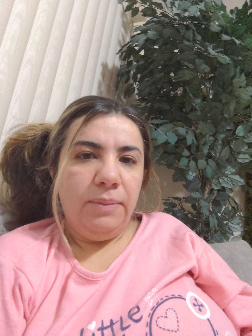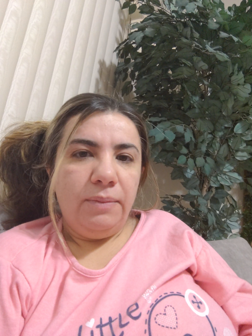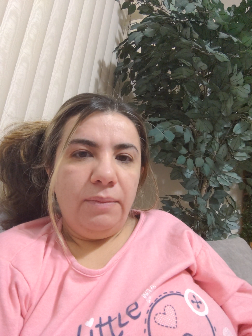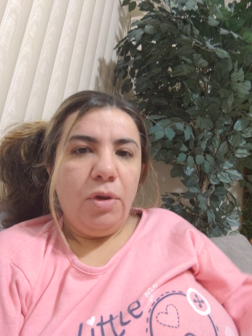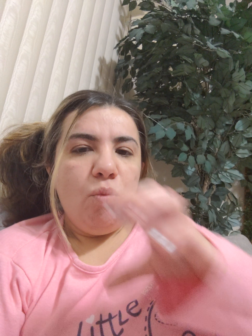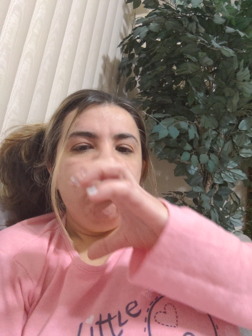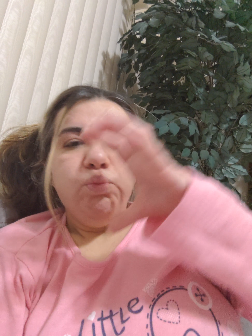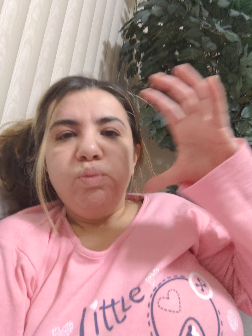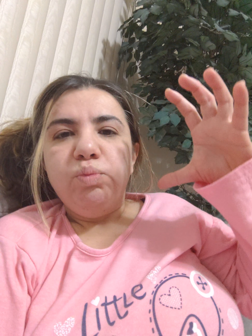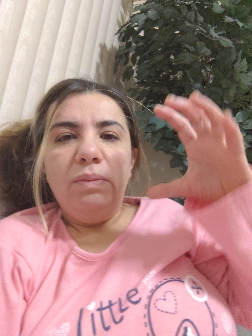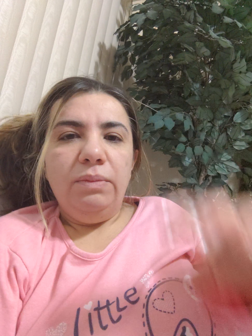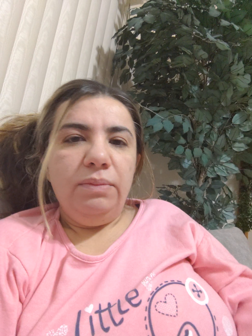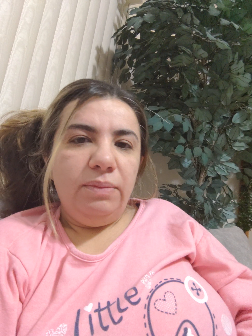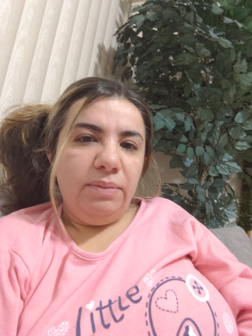balloon